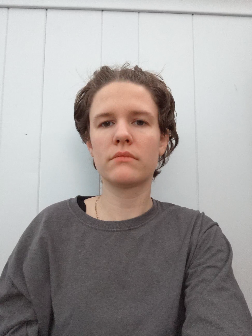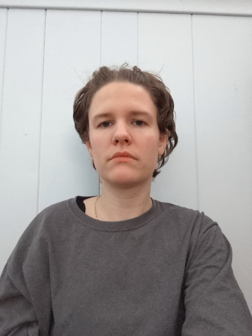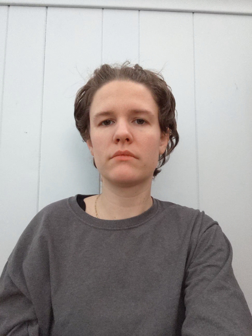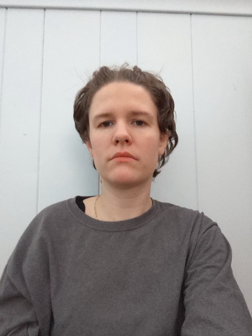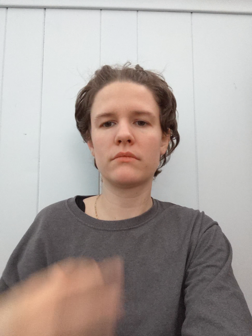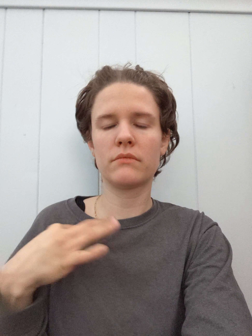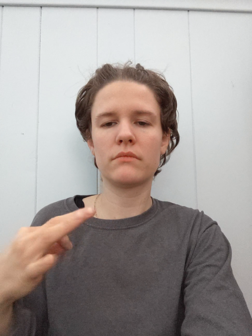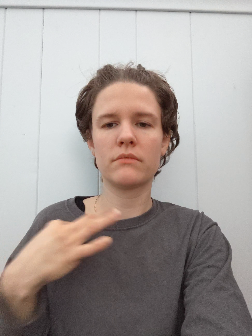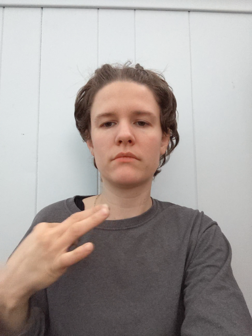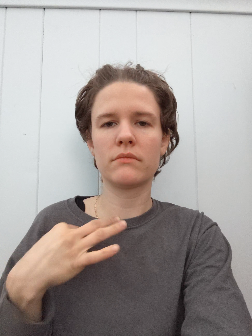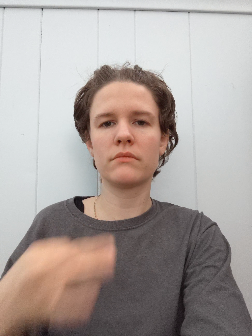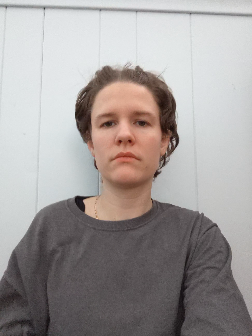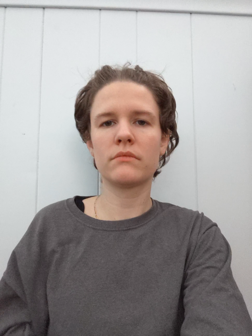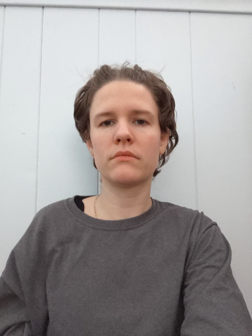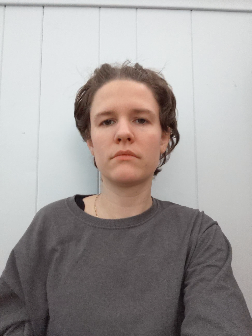shirt